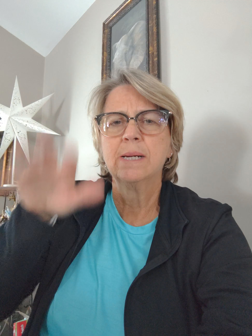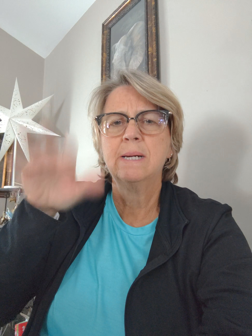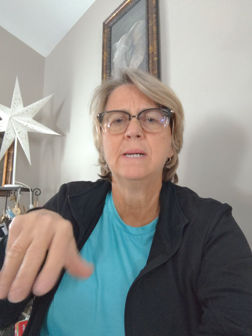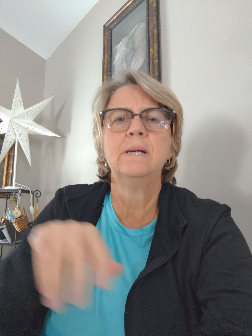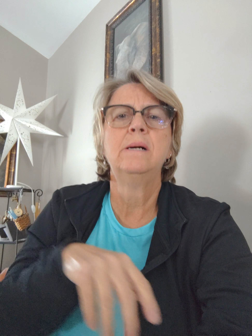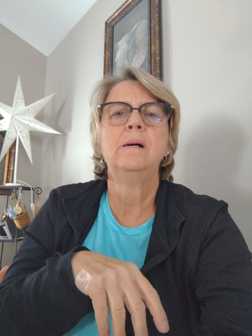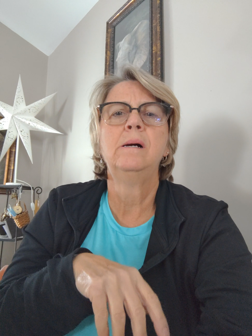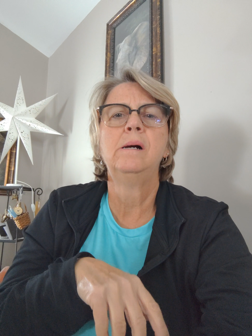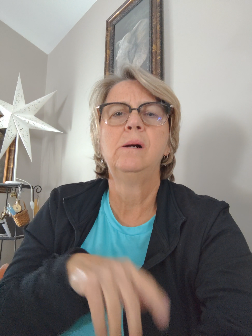rain